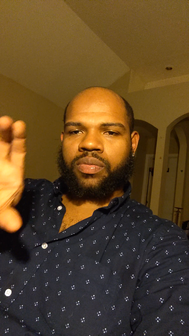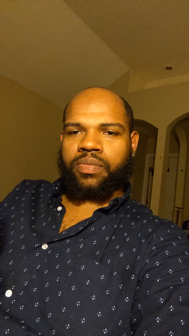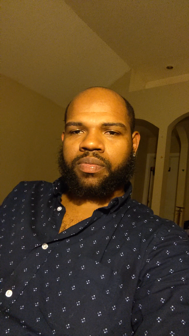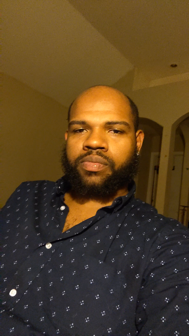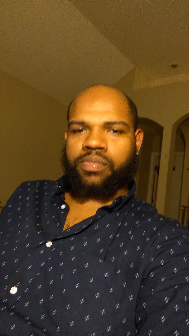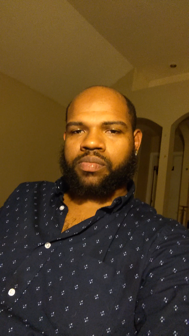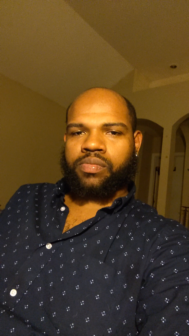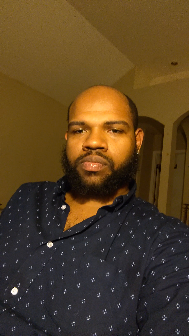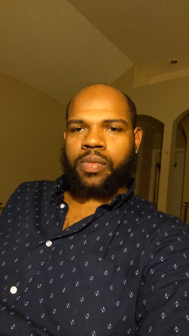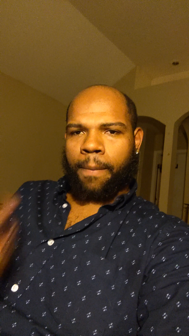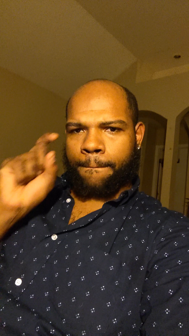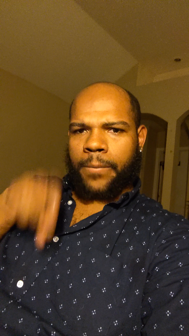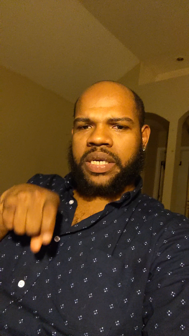must